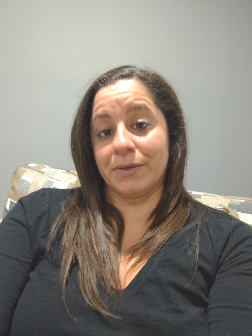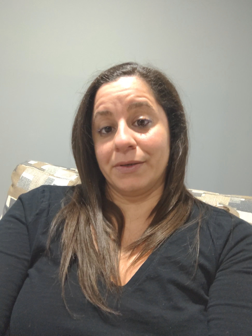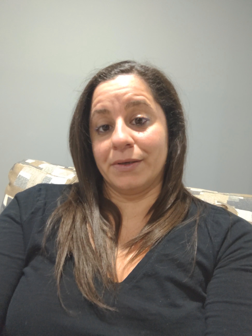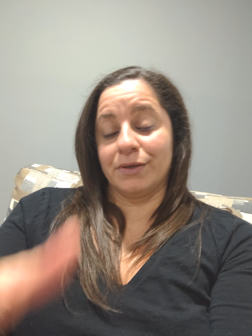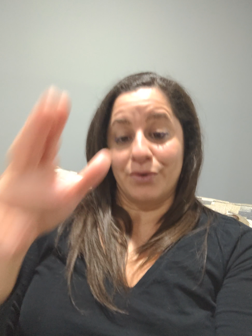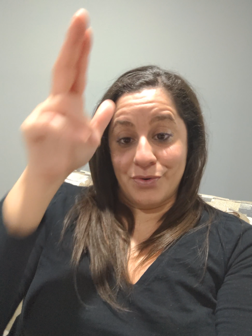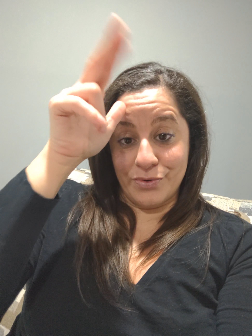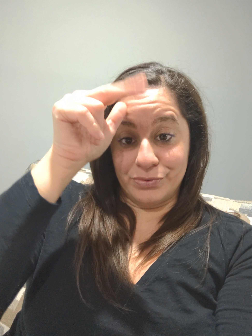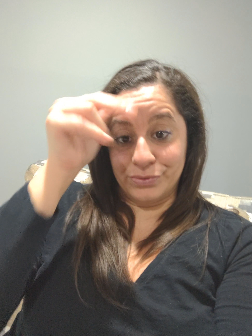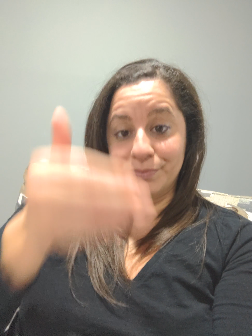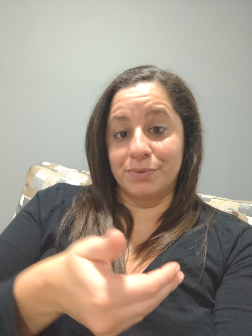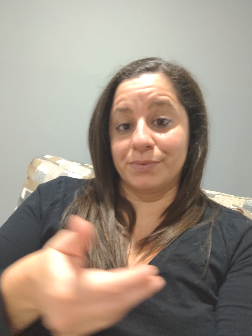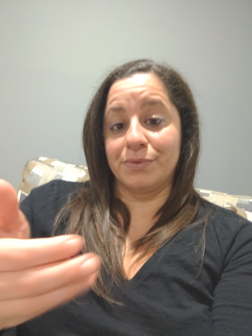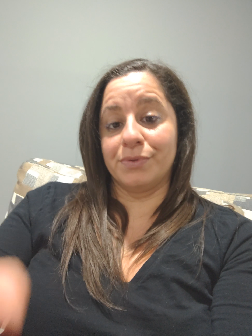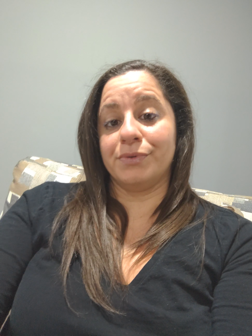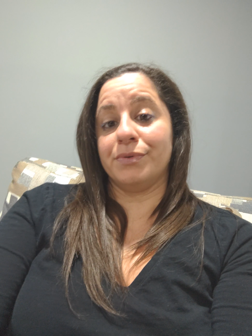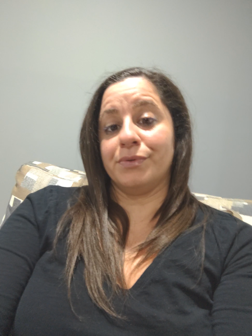donkey